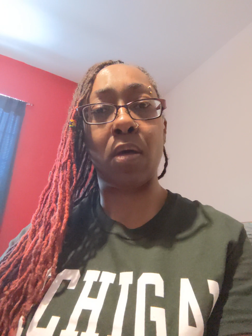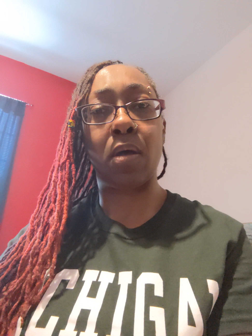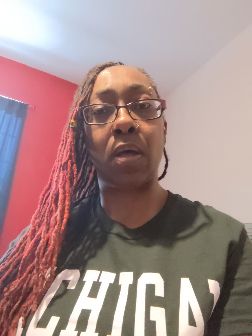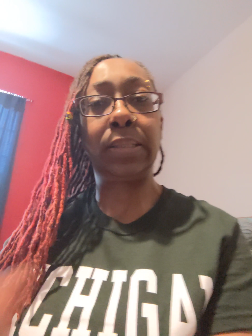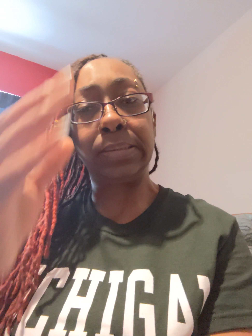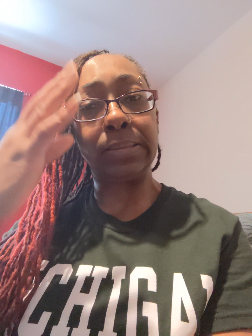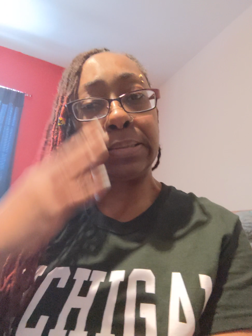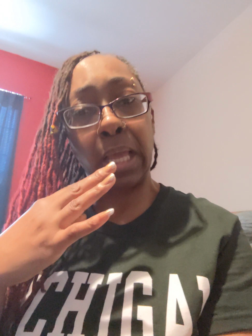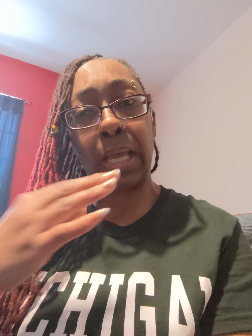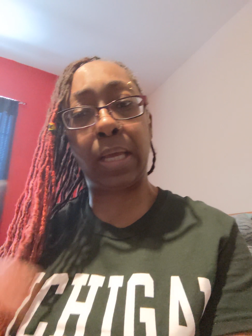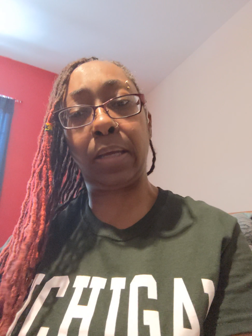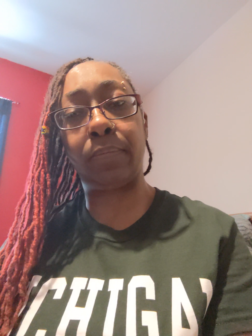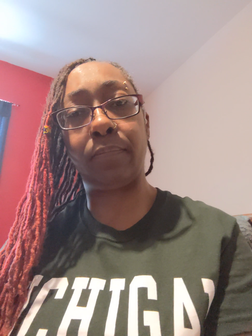sad